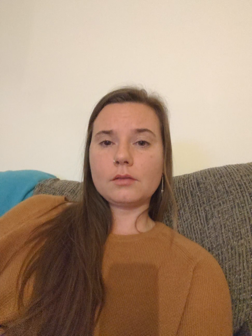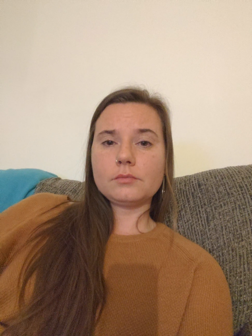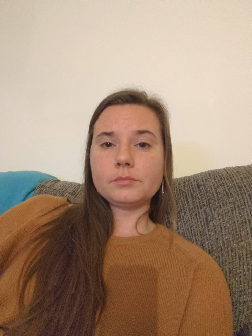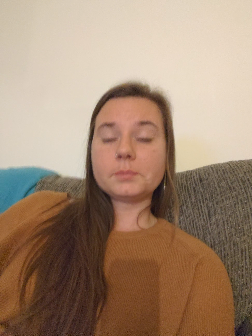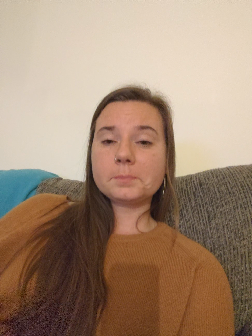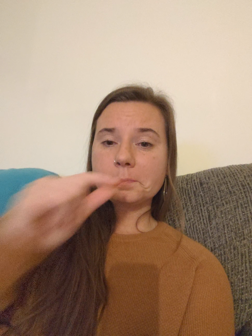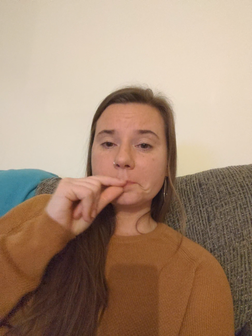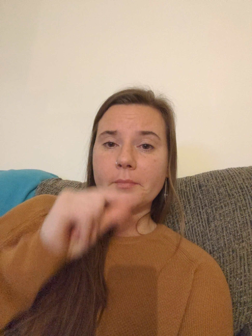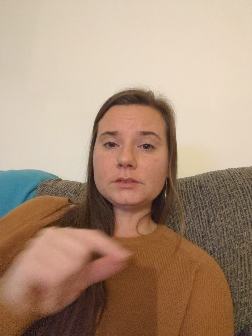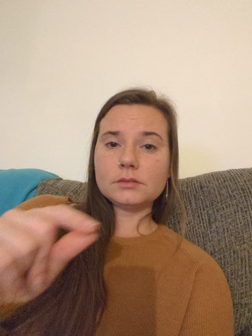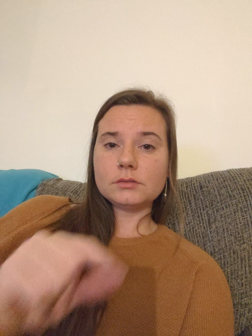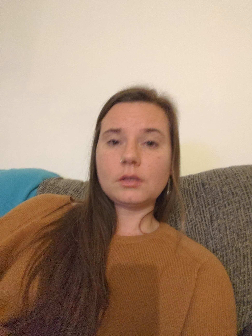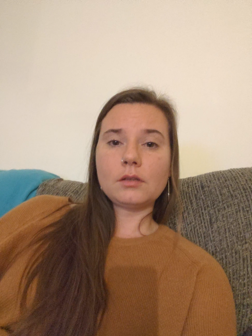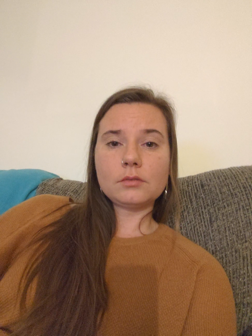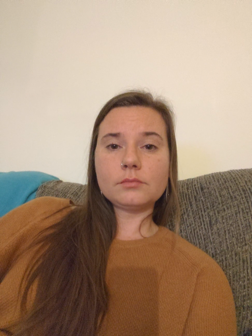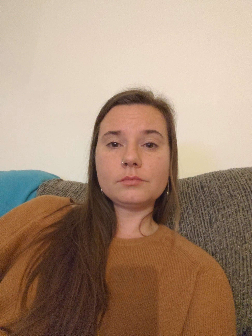pencil